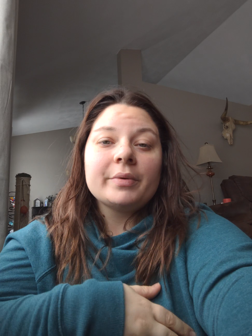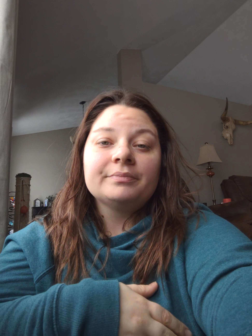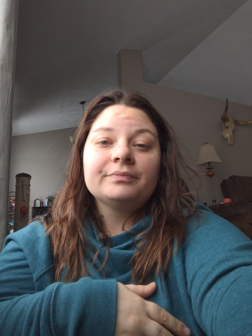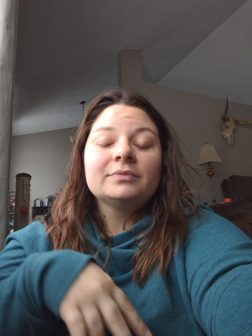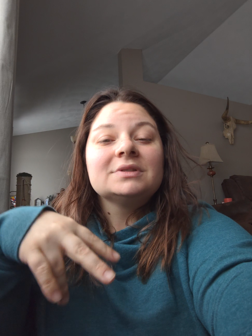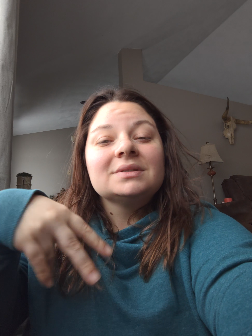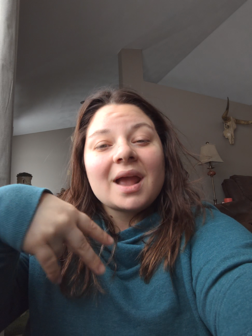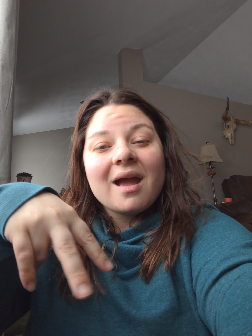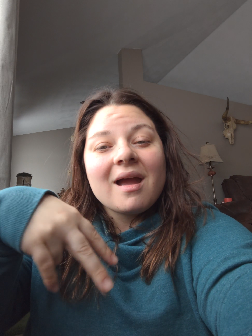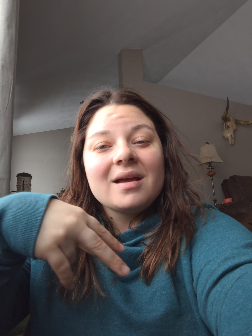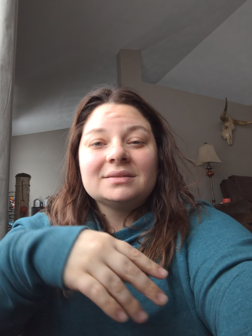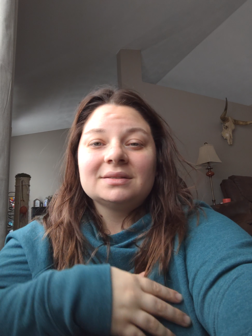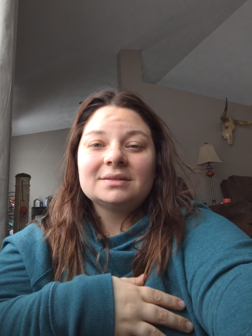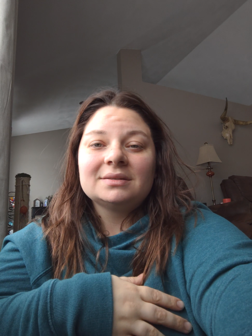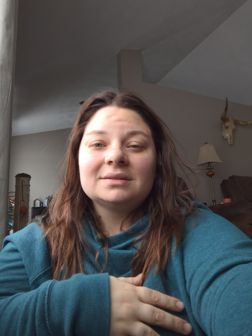dance